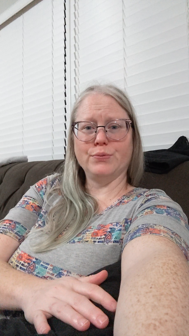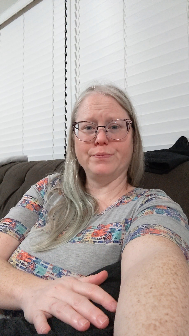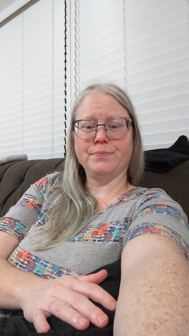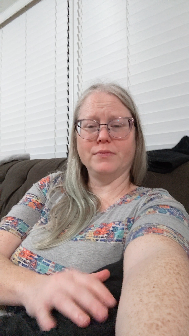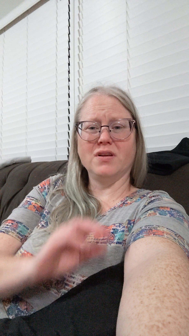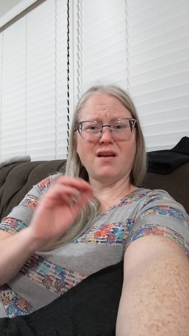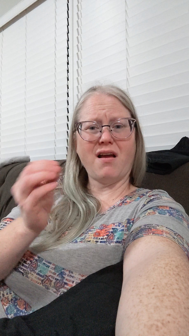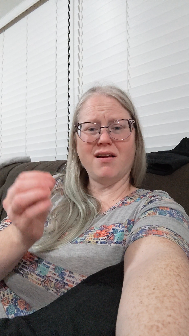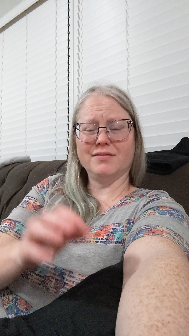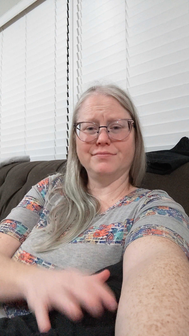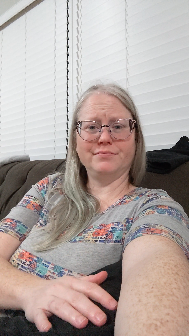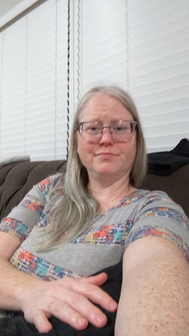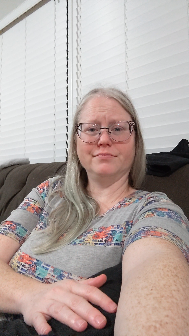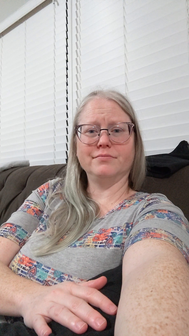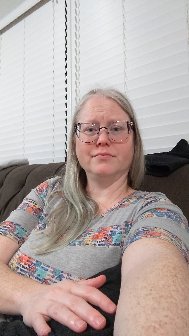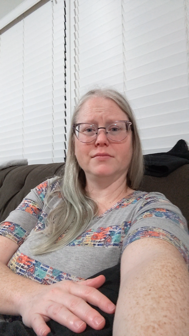none